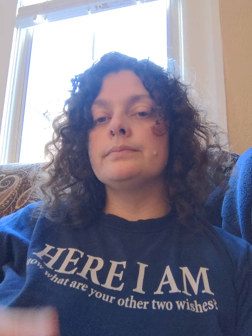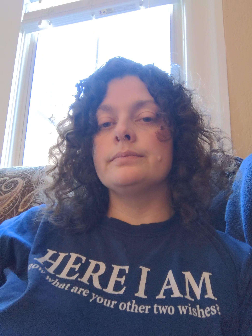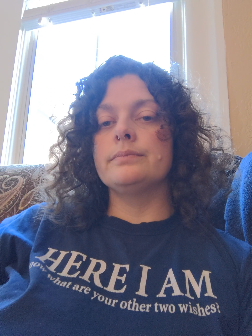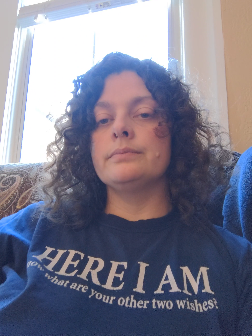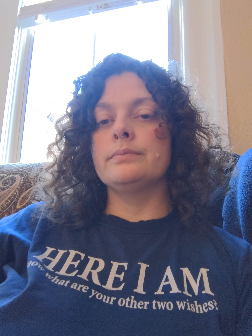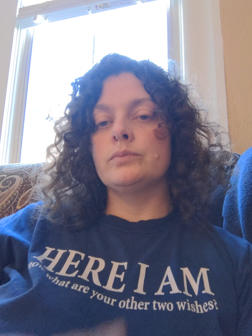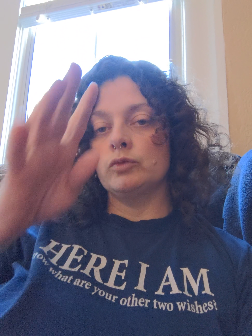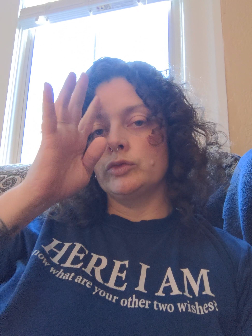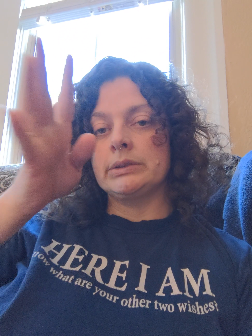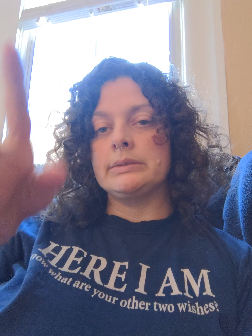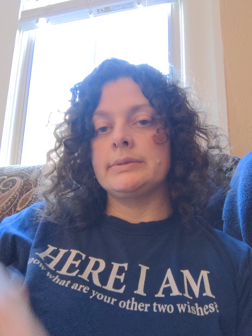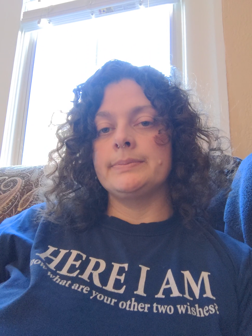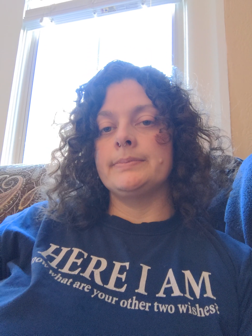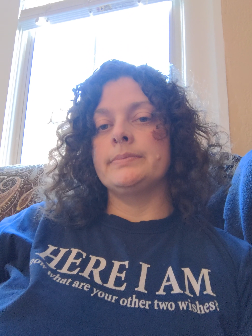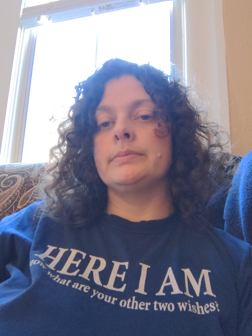pretend